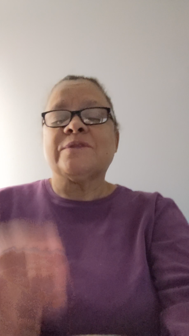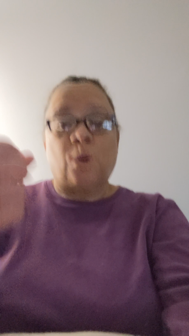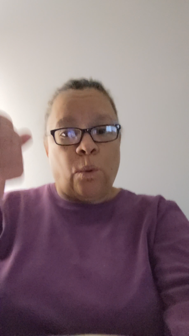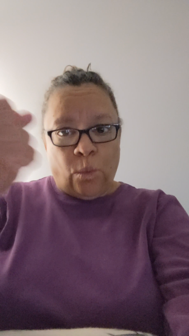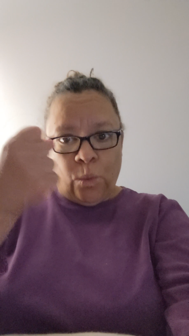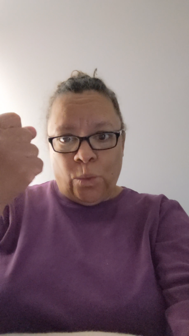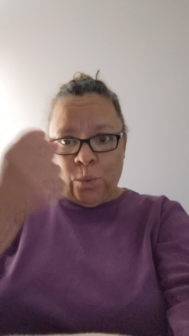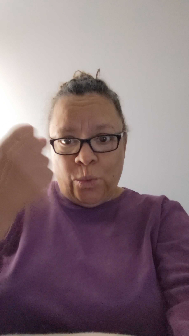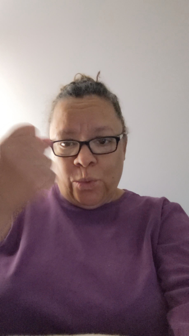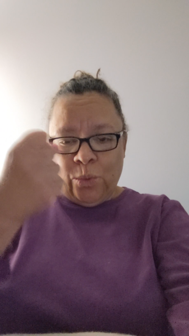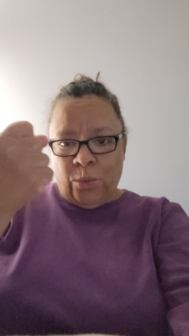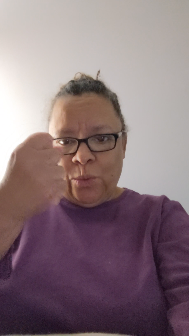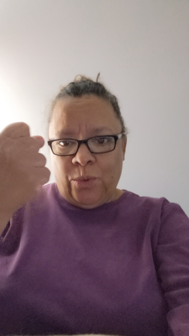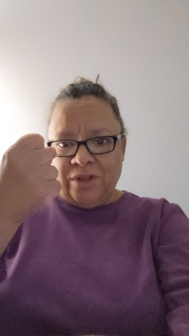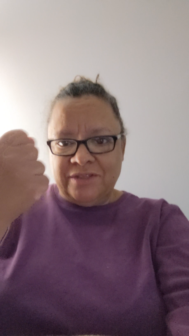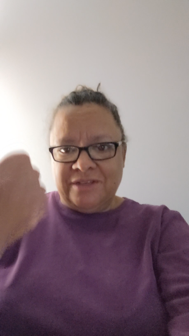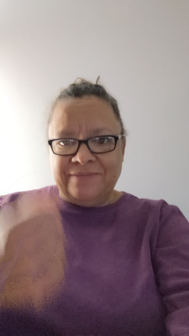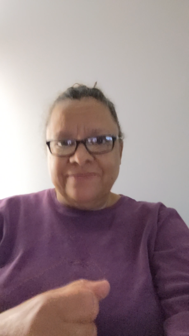hold